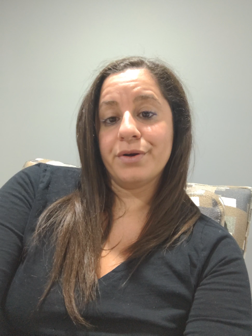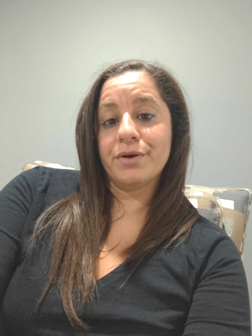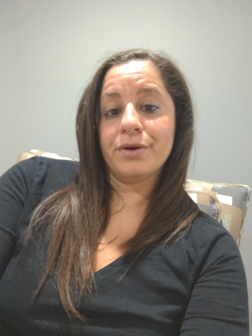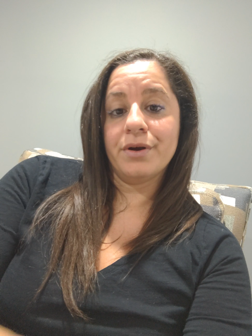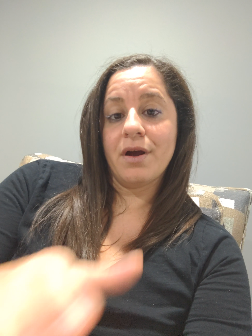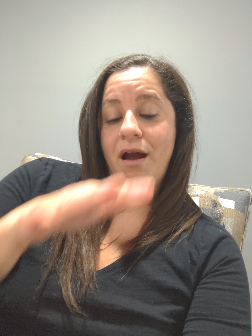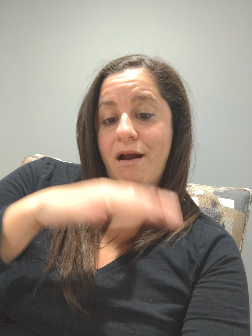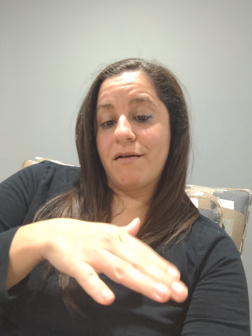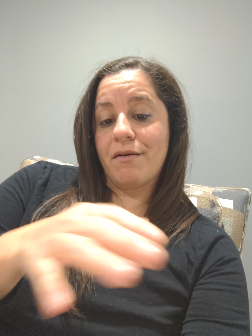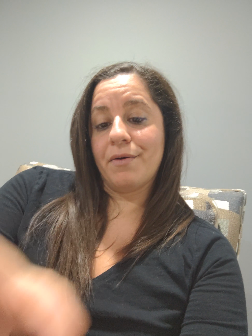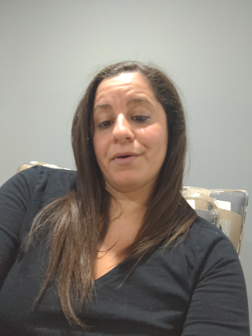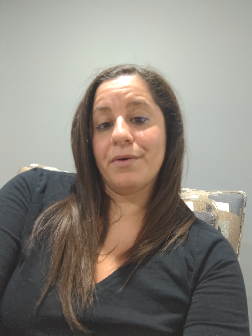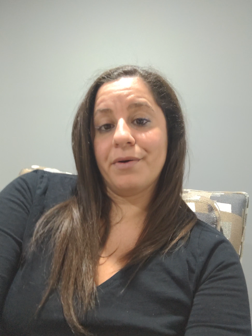on